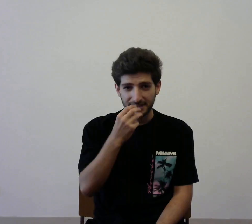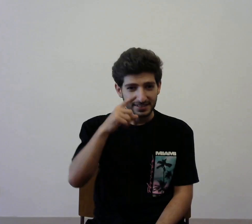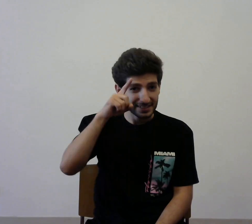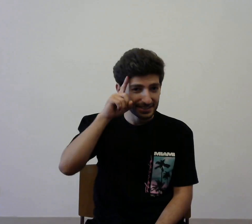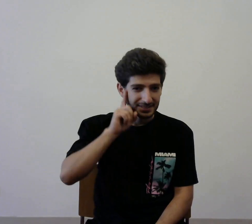azərbaycan